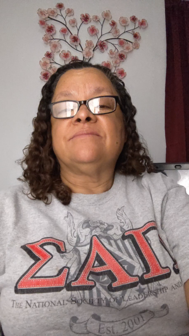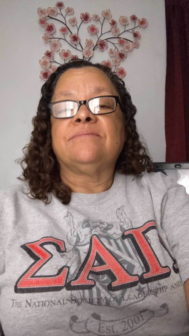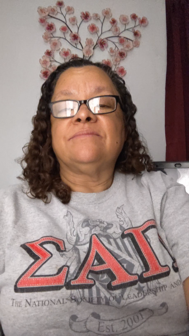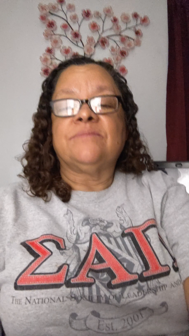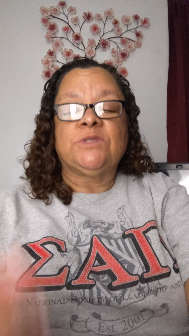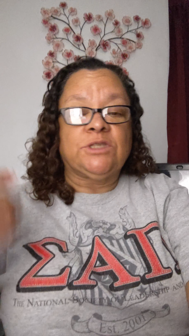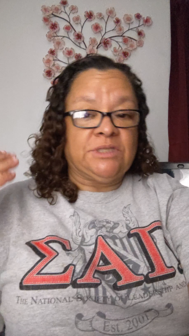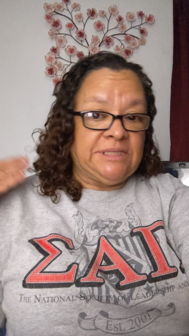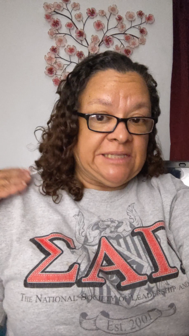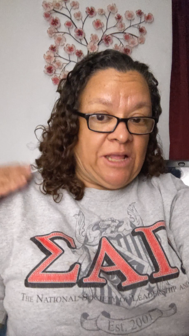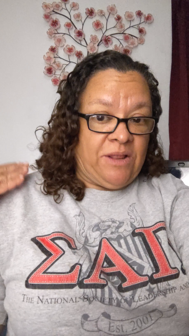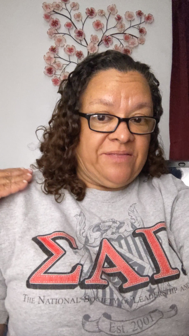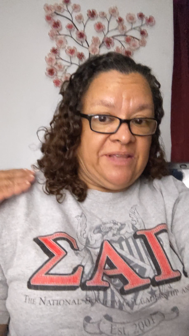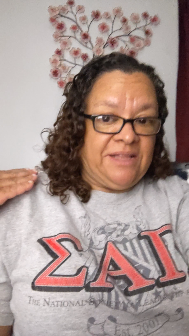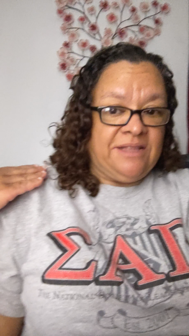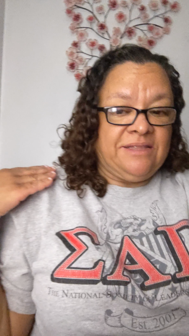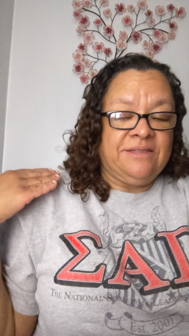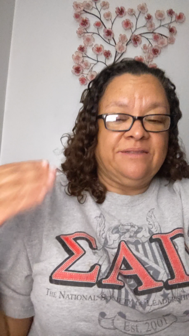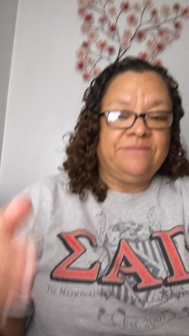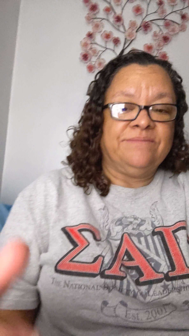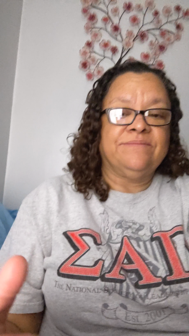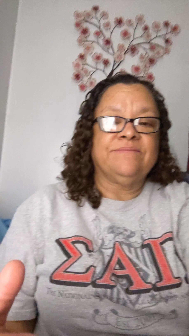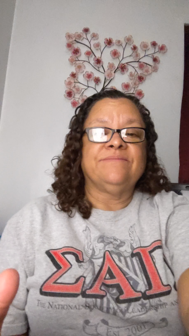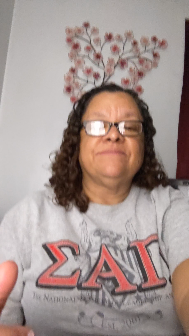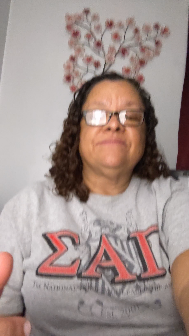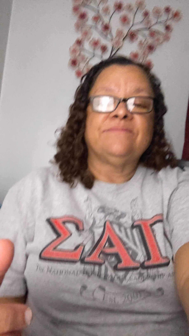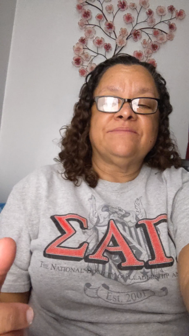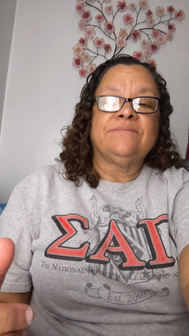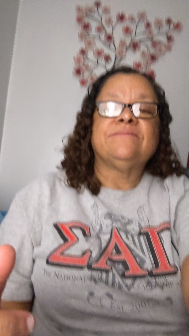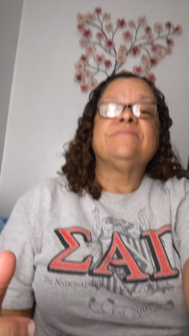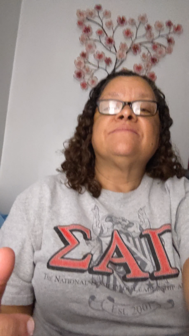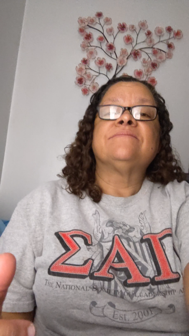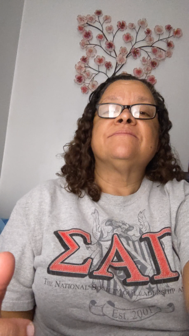shoulder